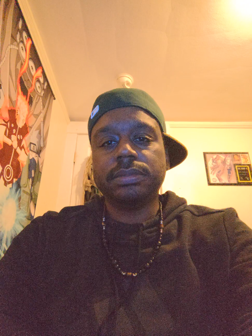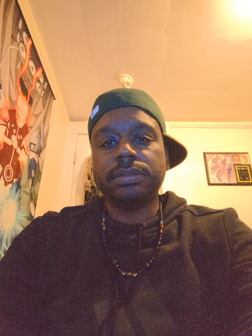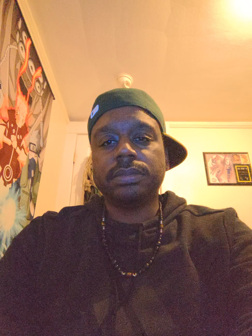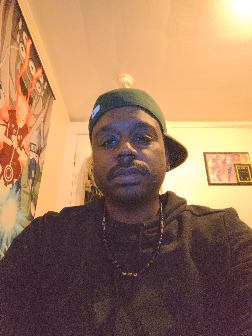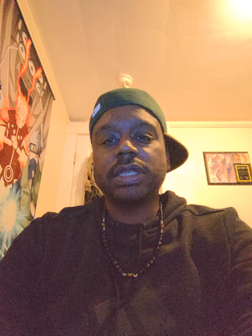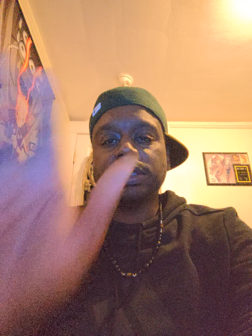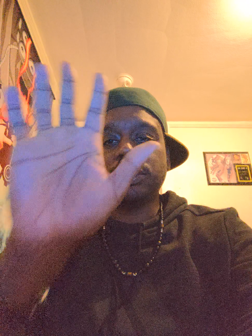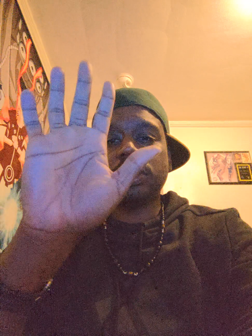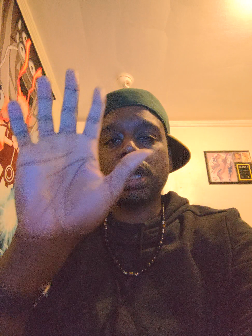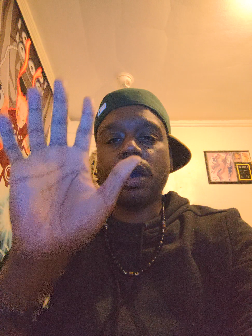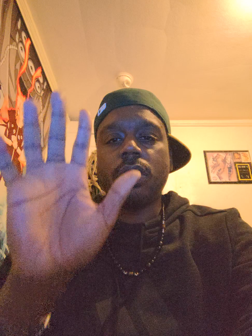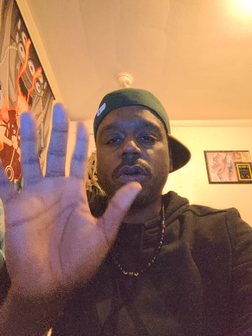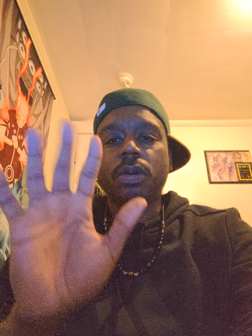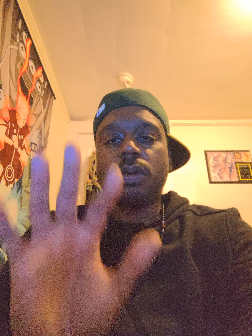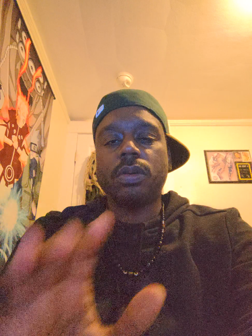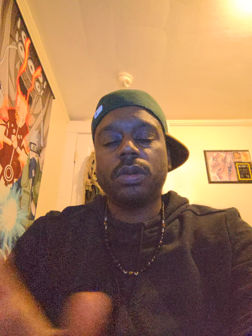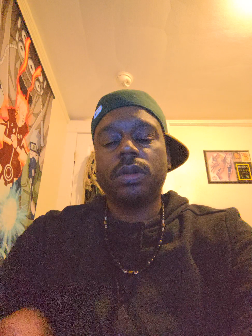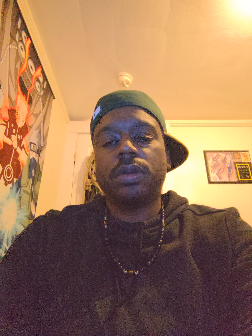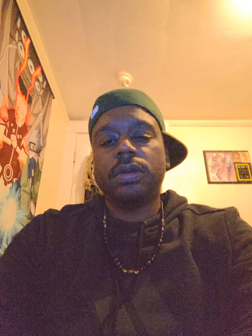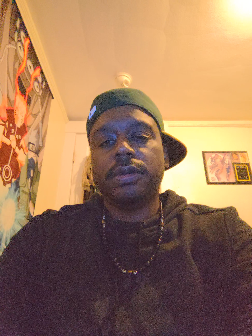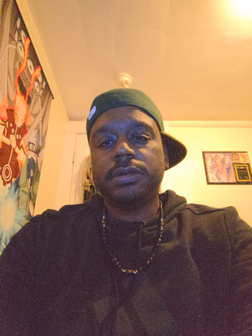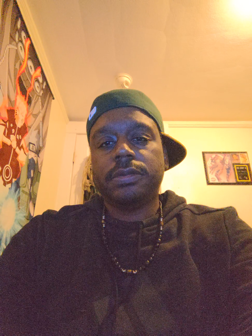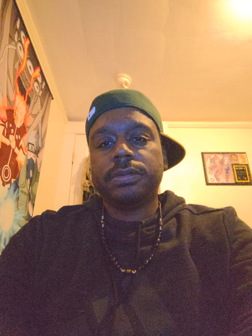snow